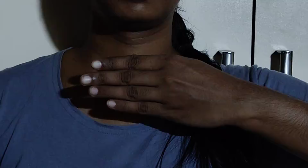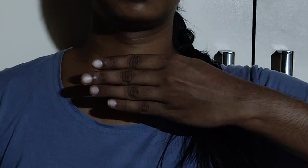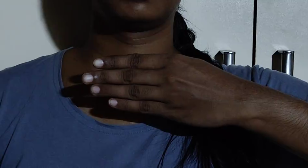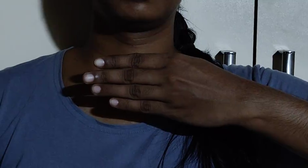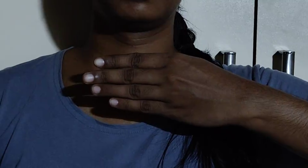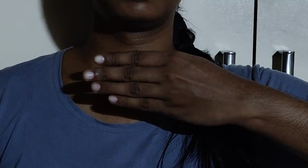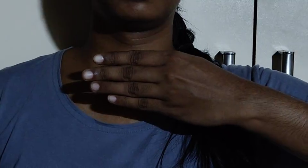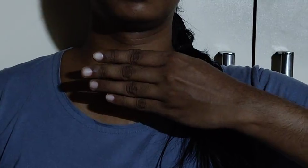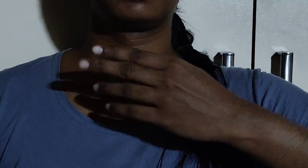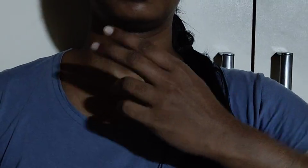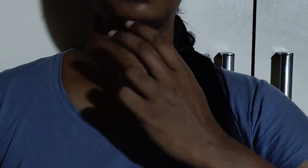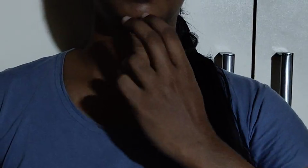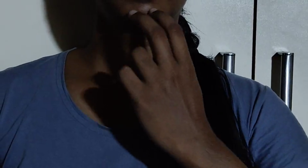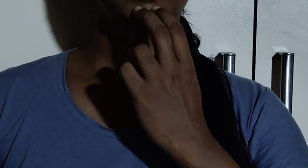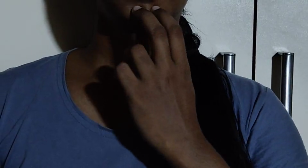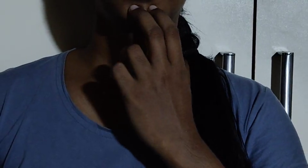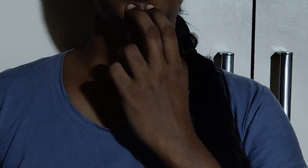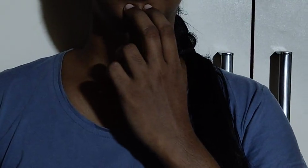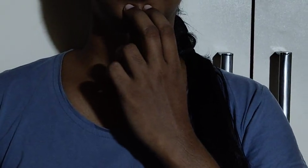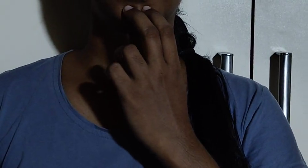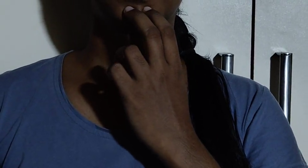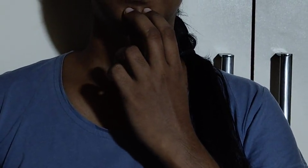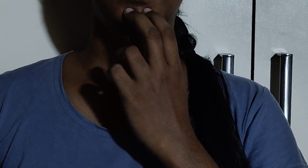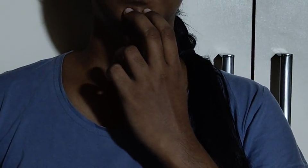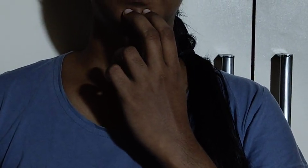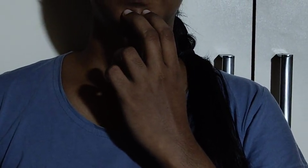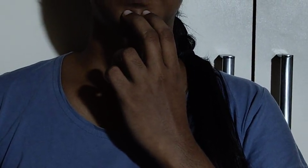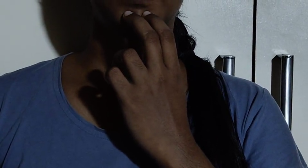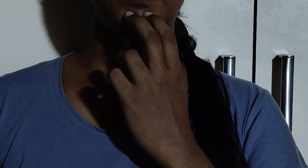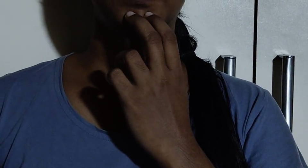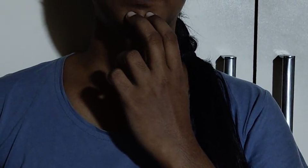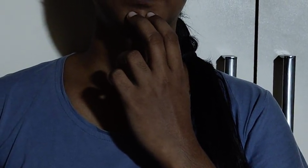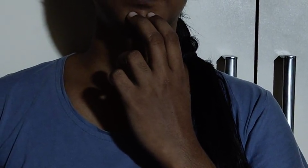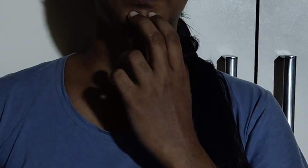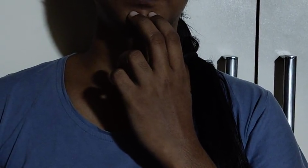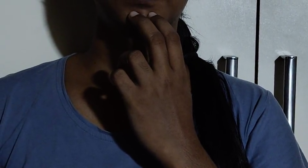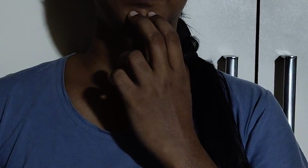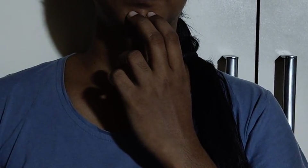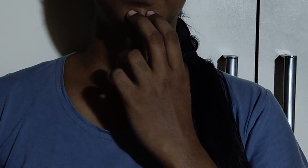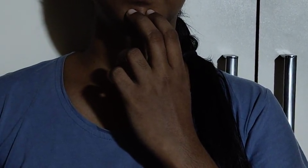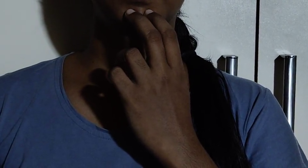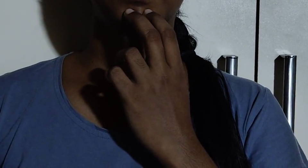അഃ